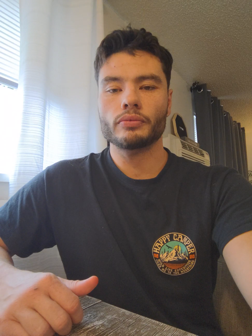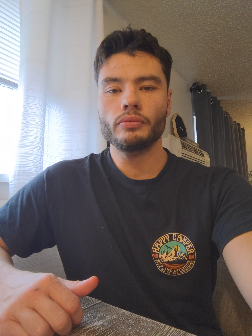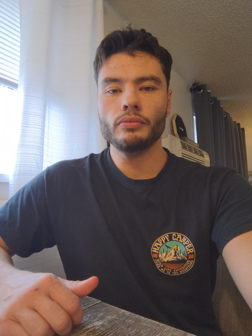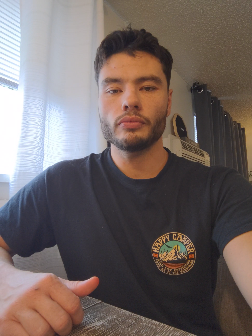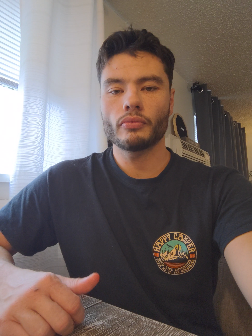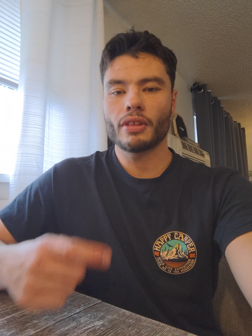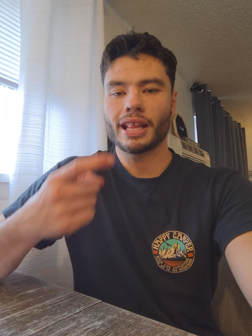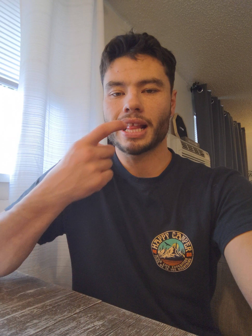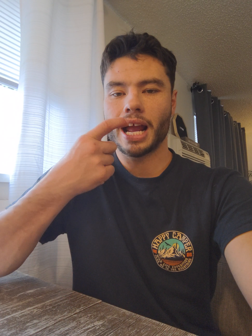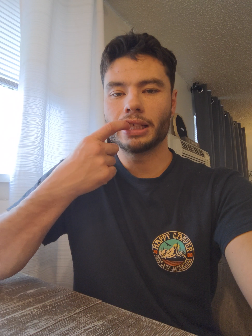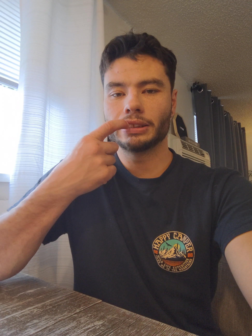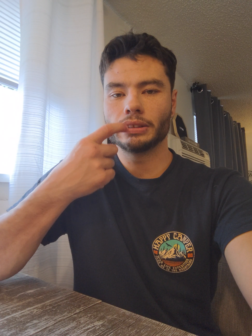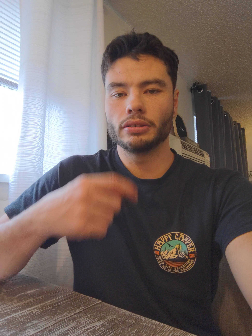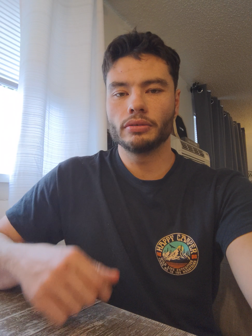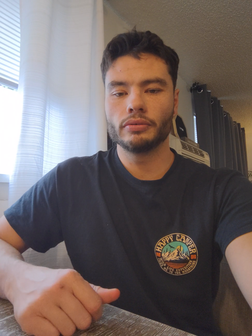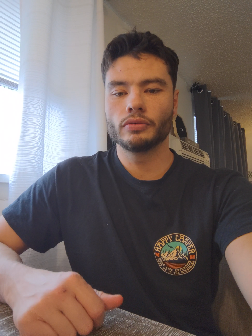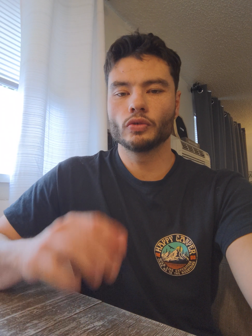window